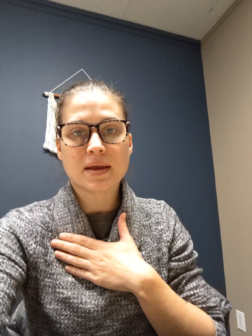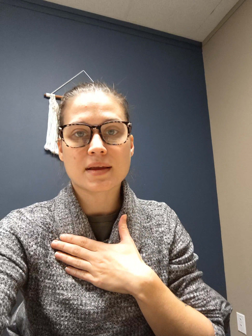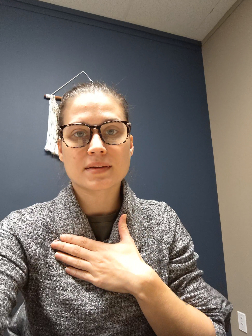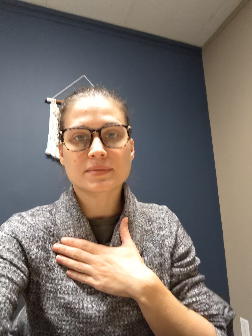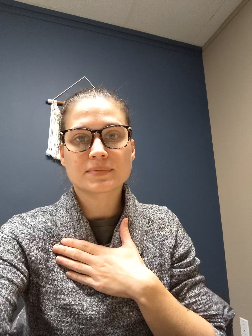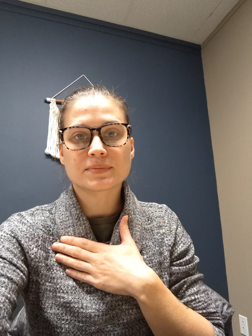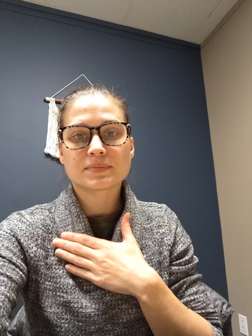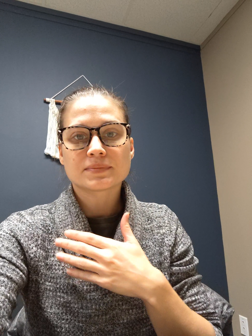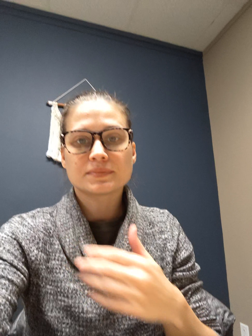my